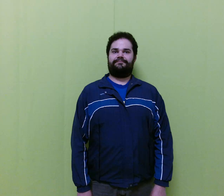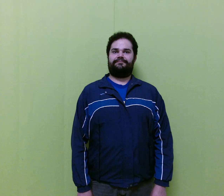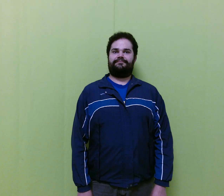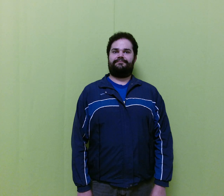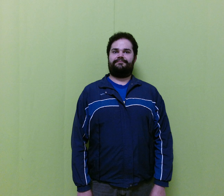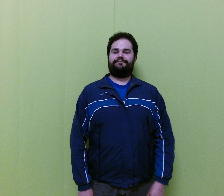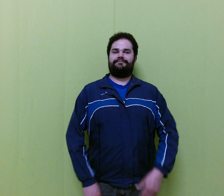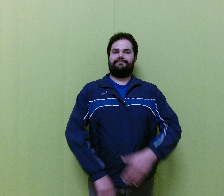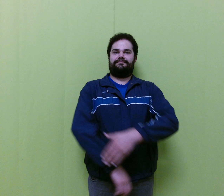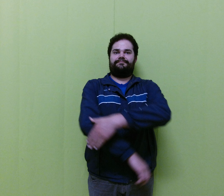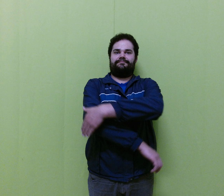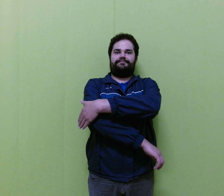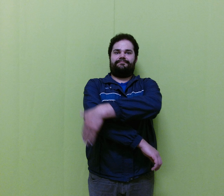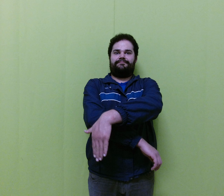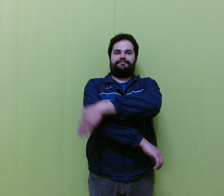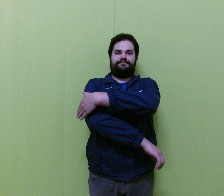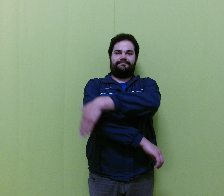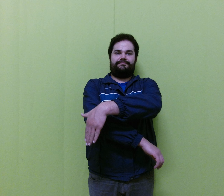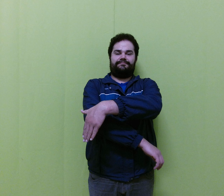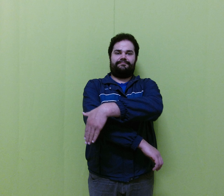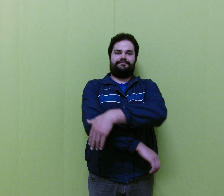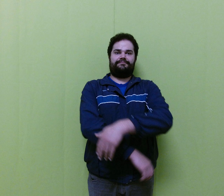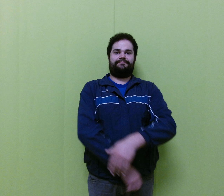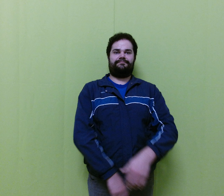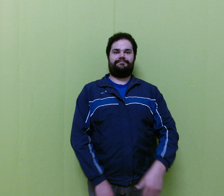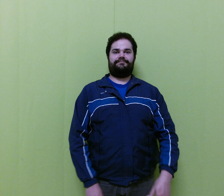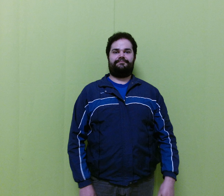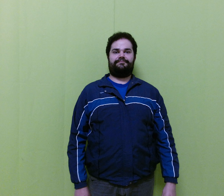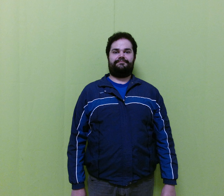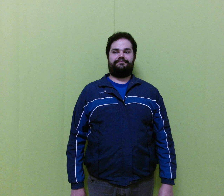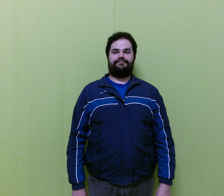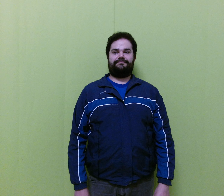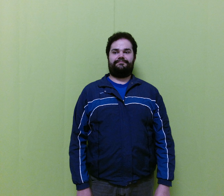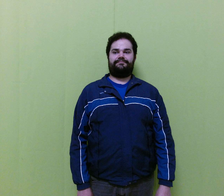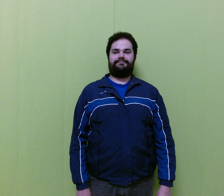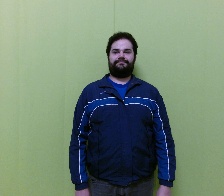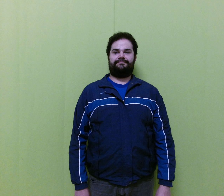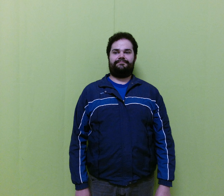esquina